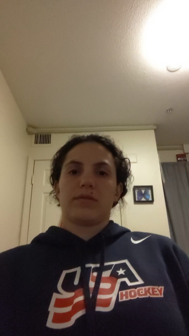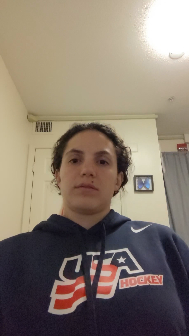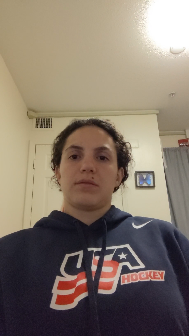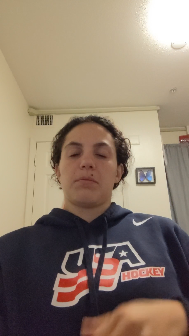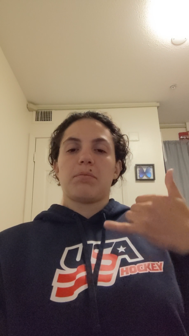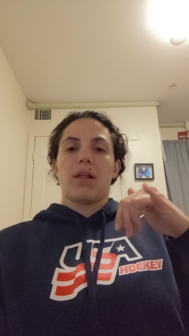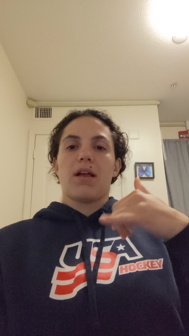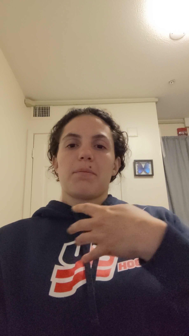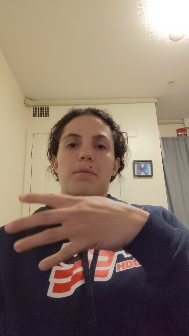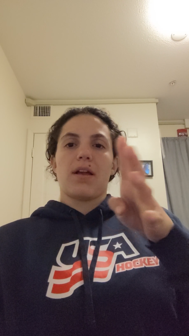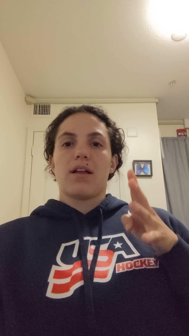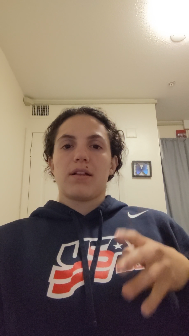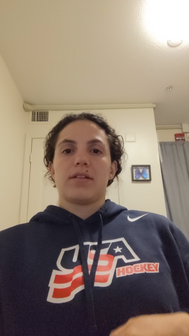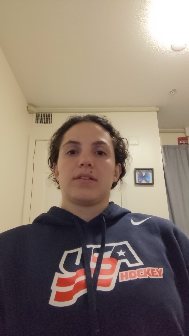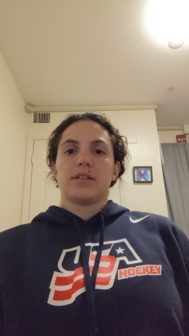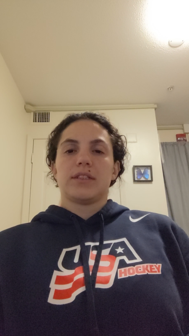playpen